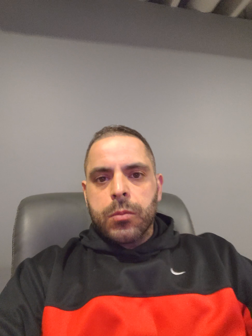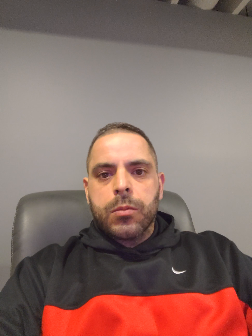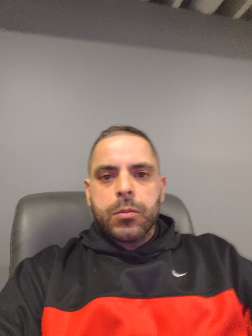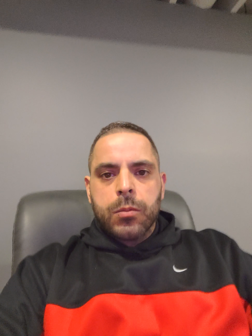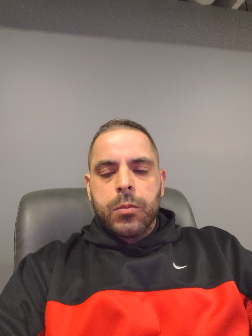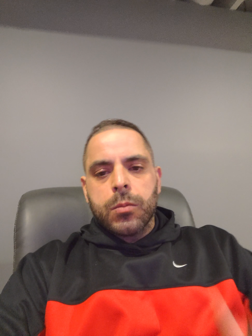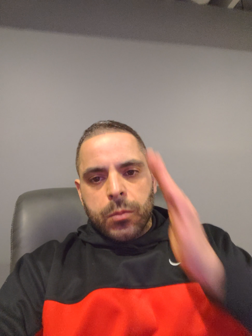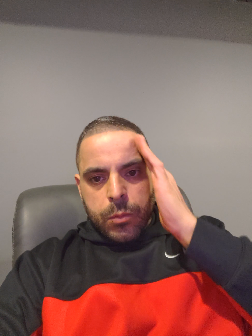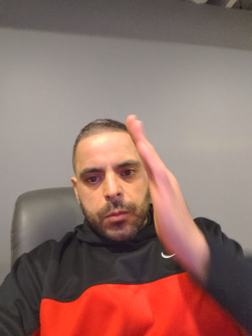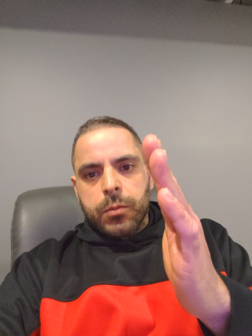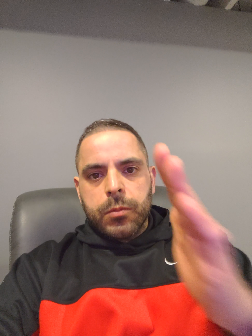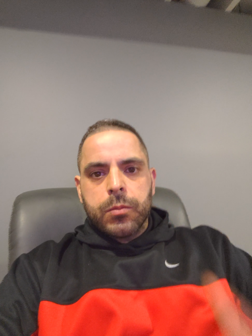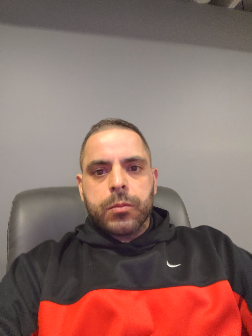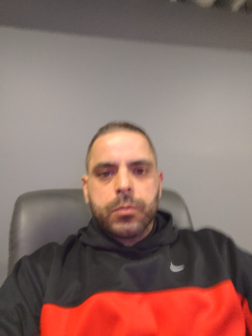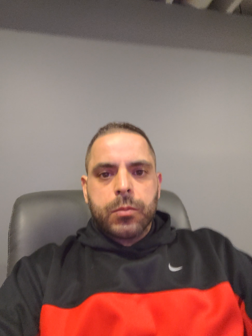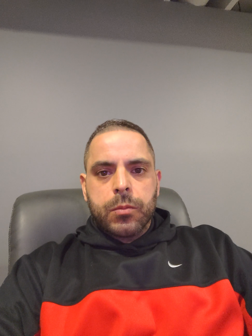will